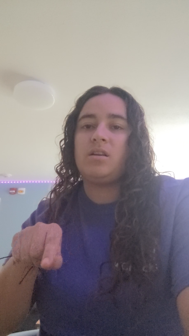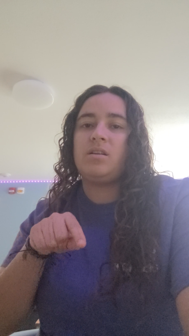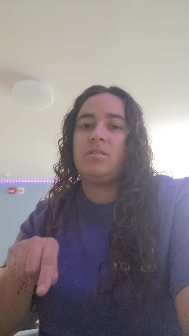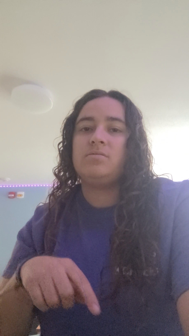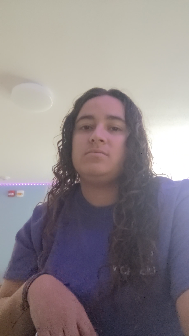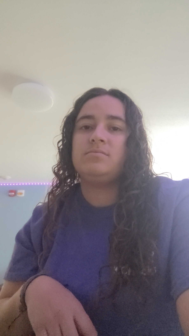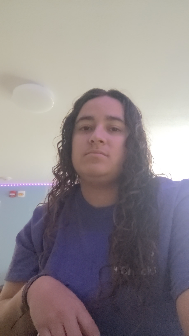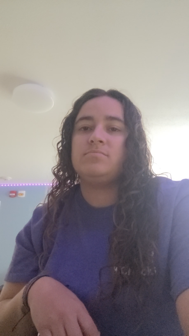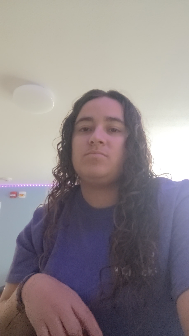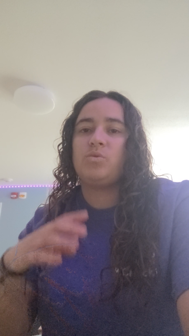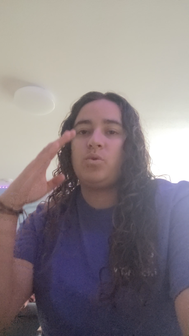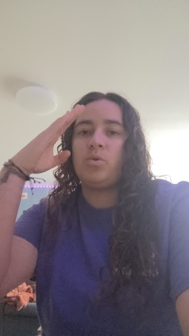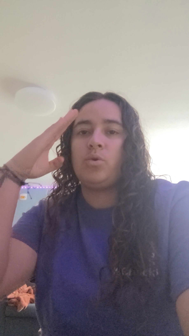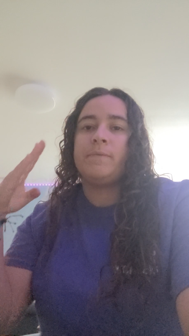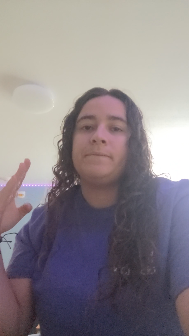roof